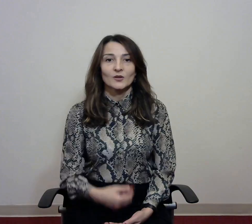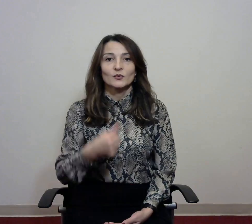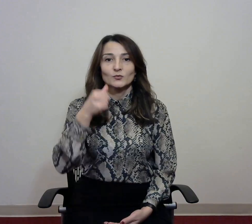dünən